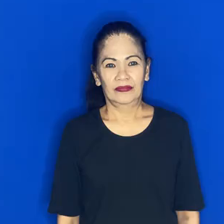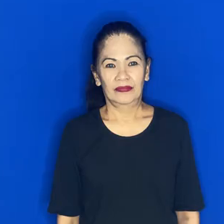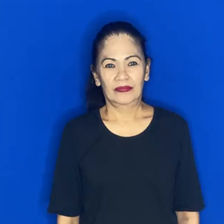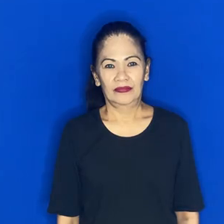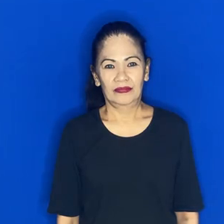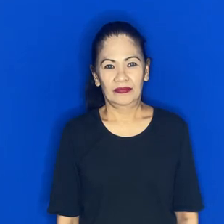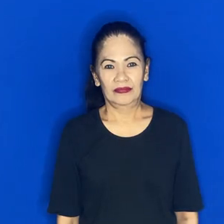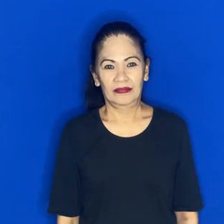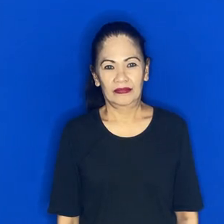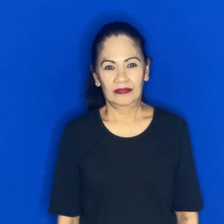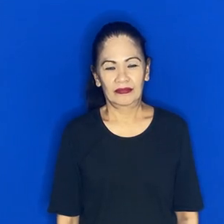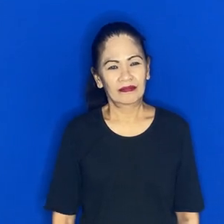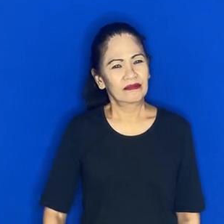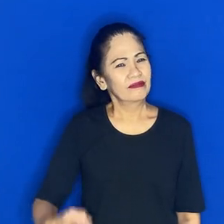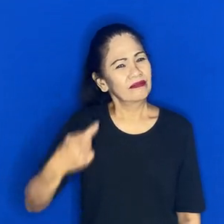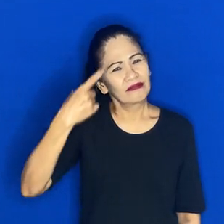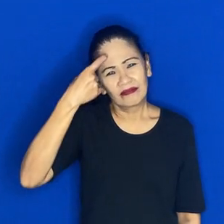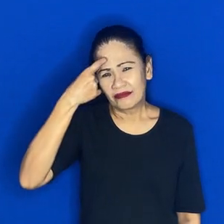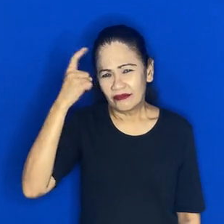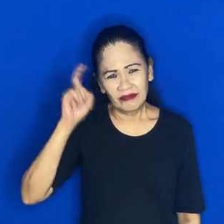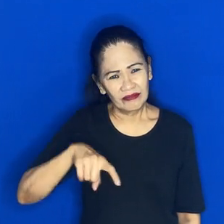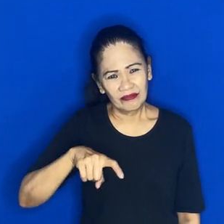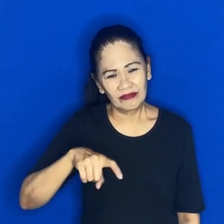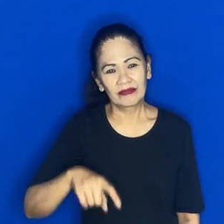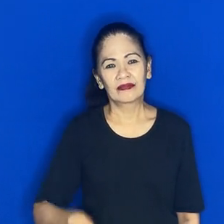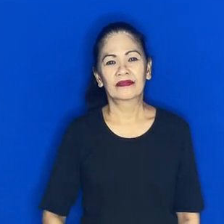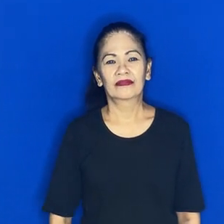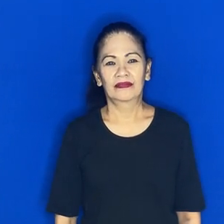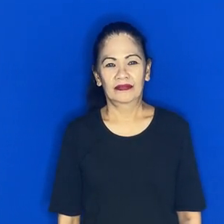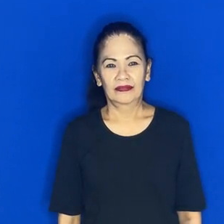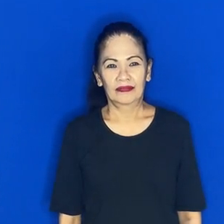don’t understand